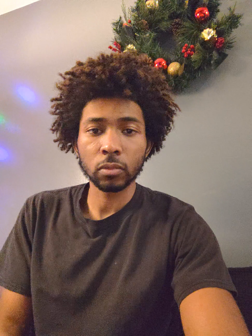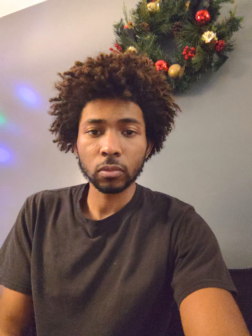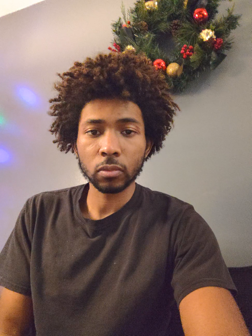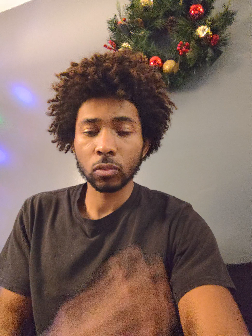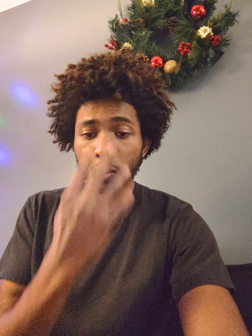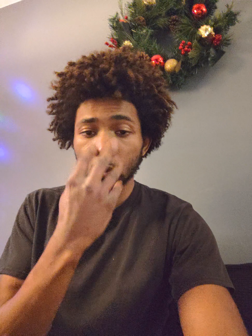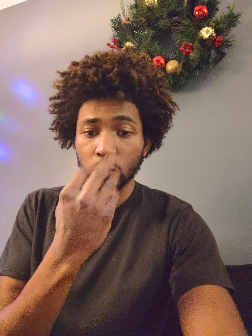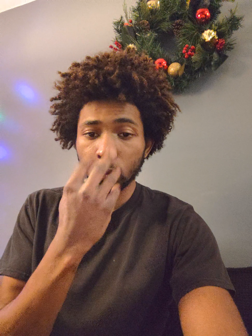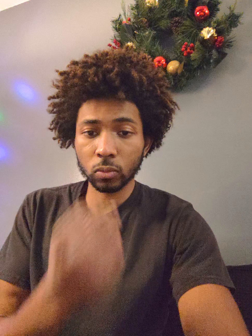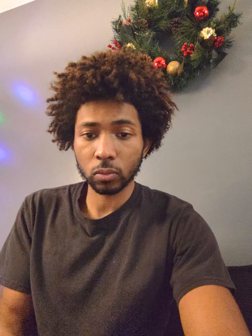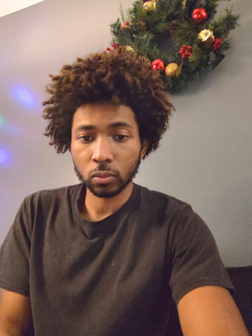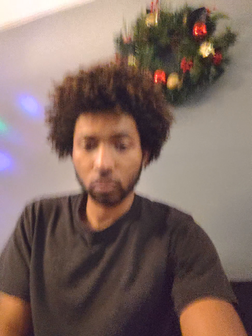wolf